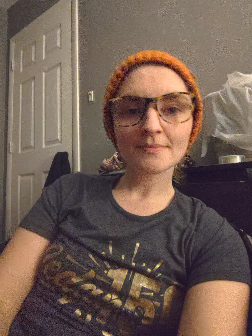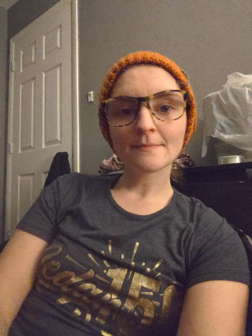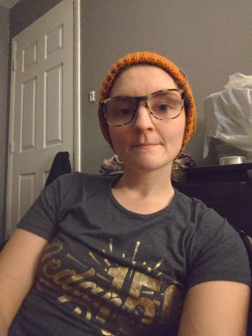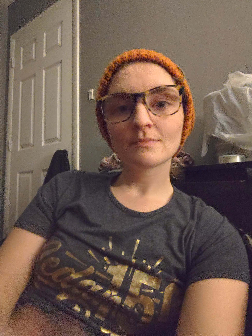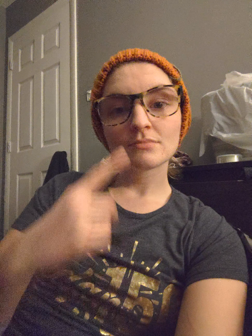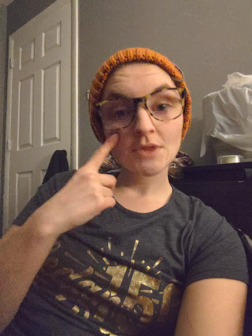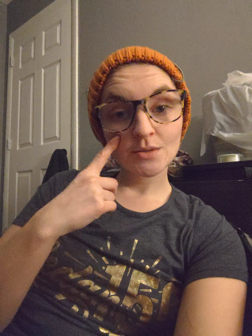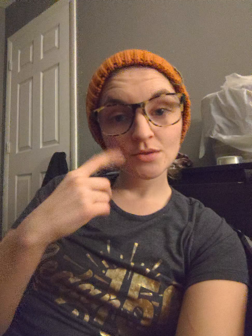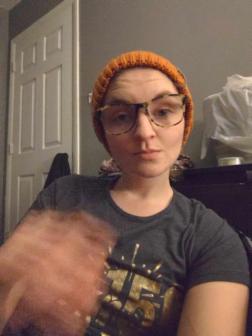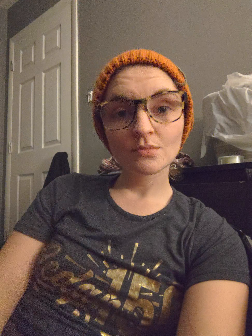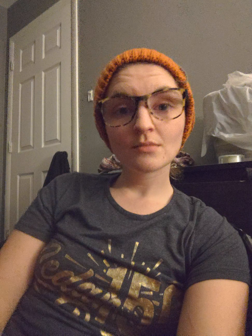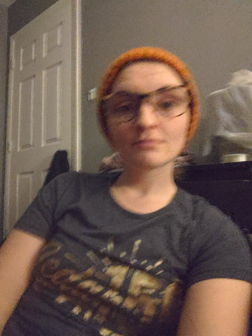eye